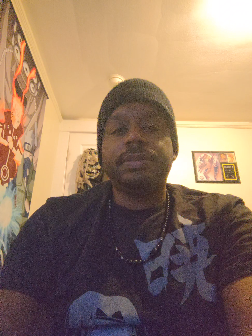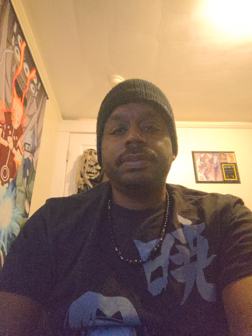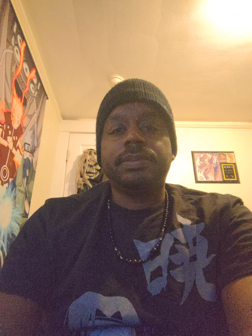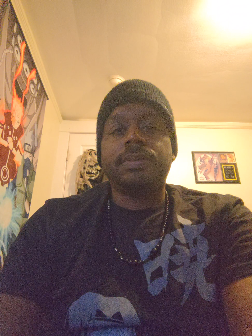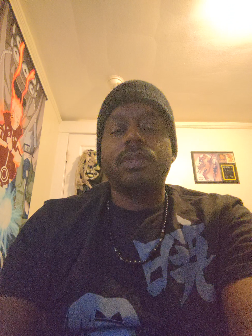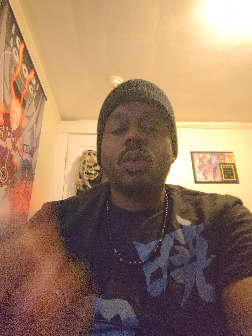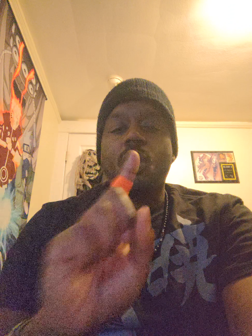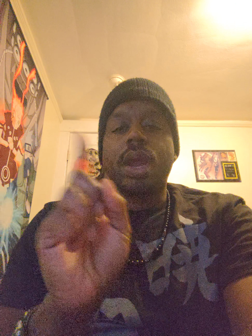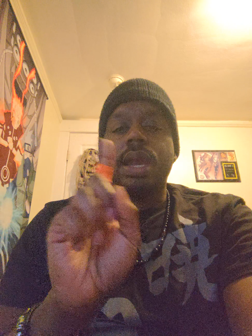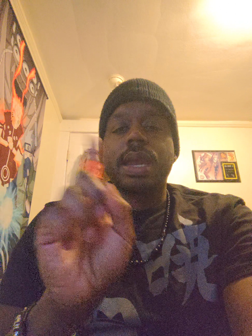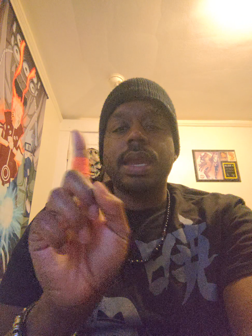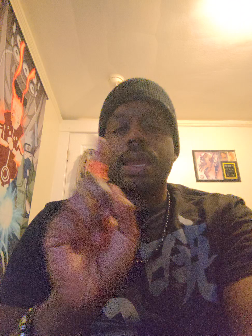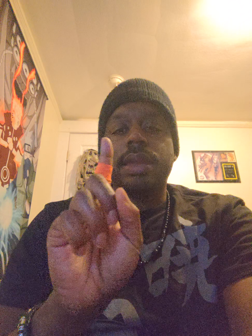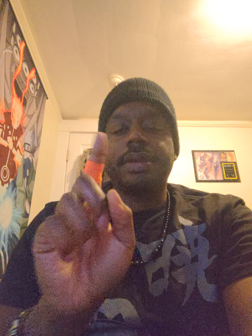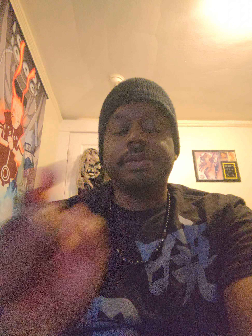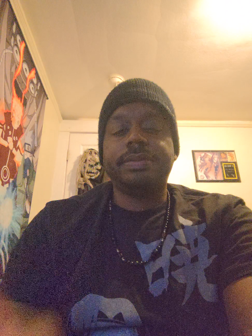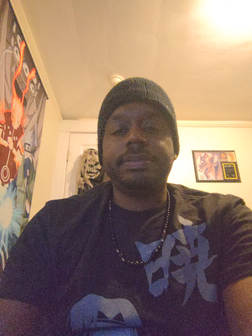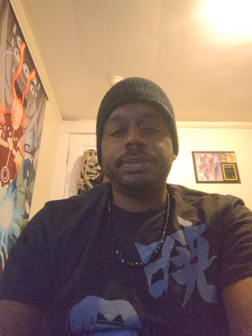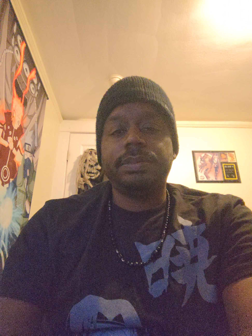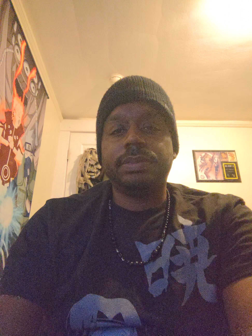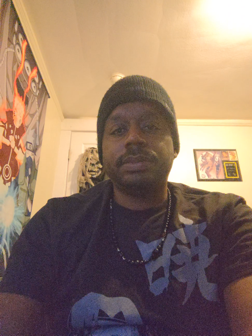where